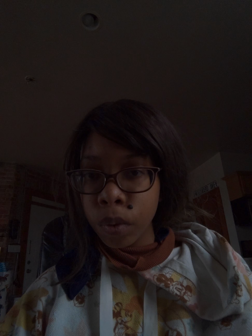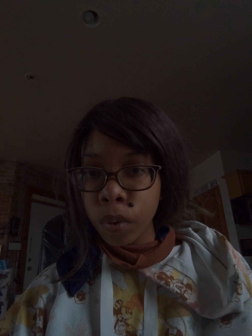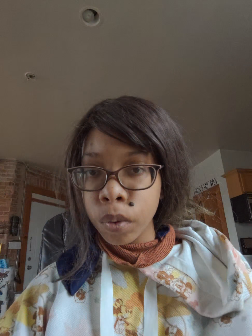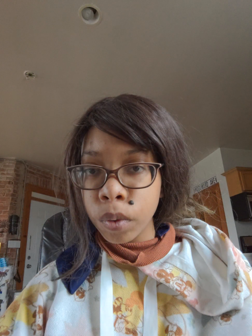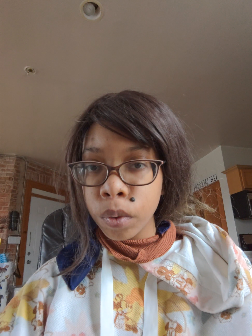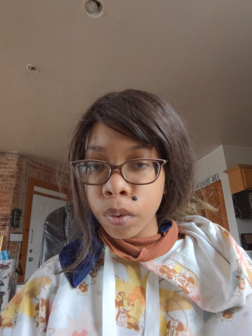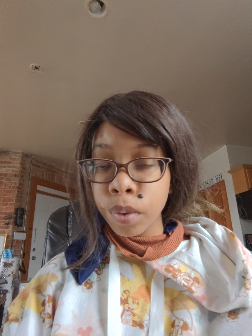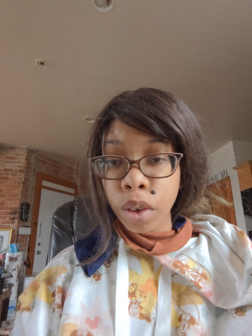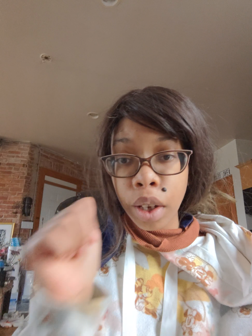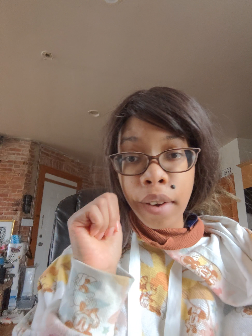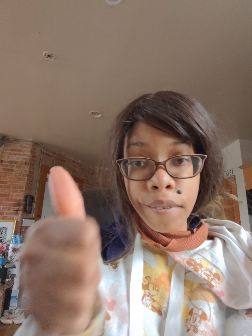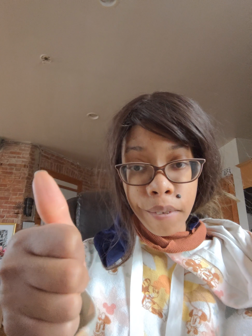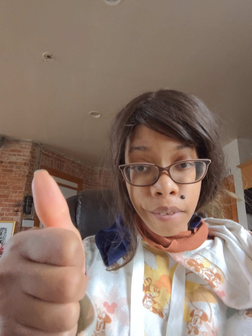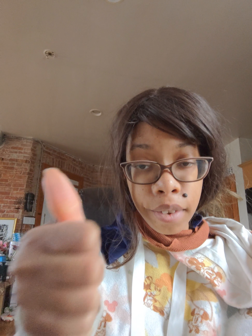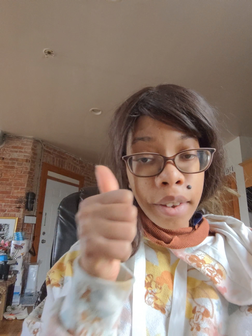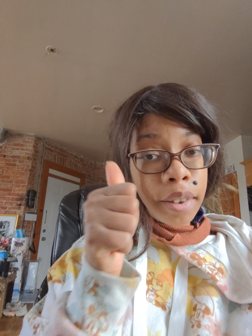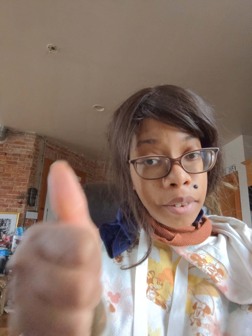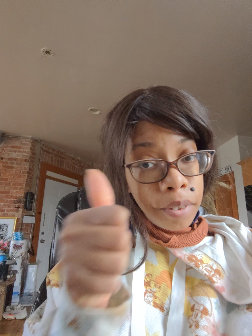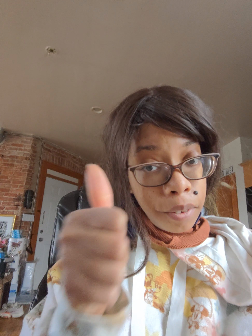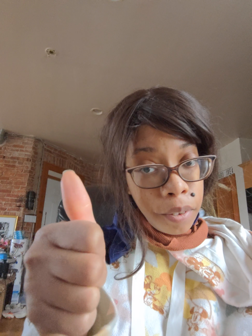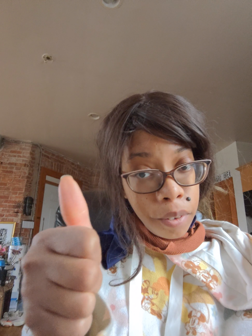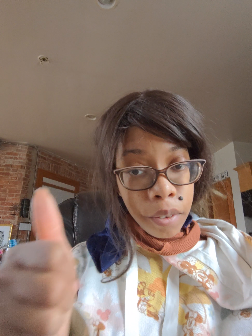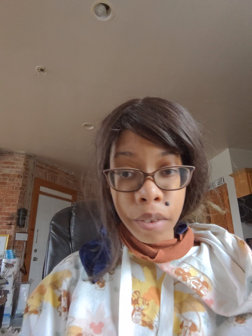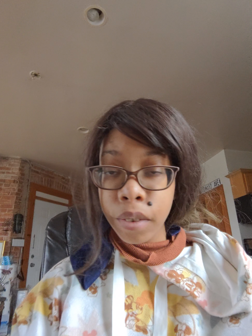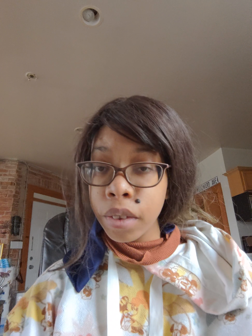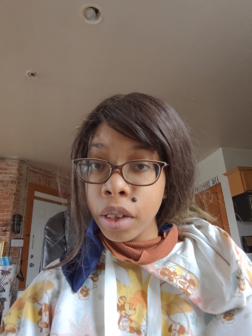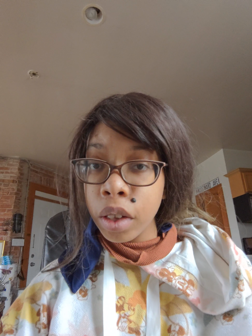yourself